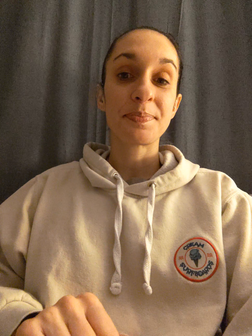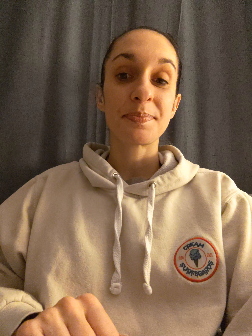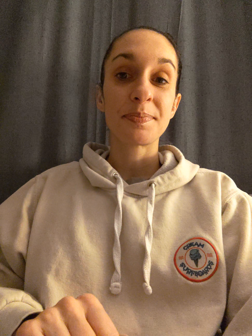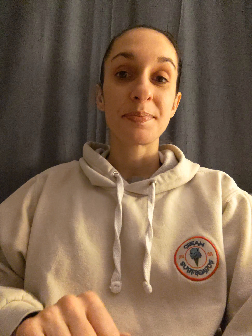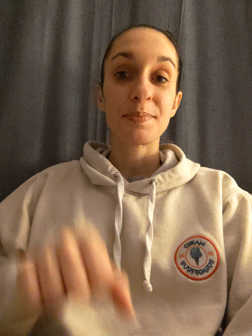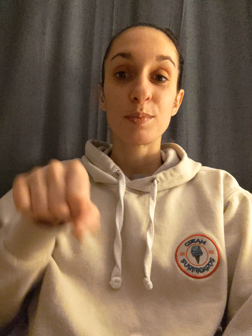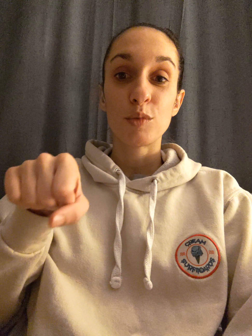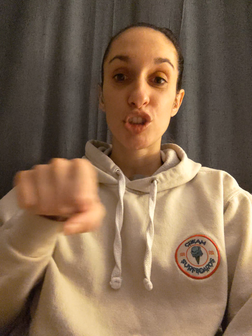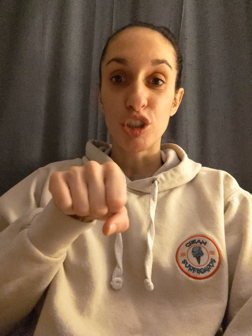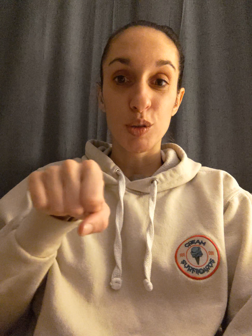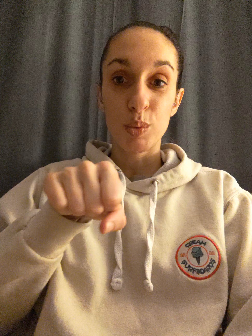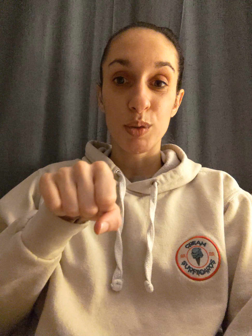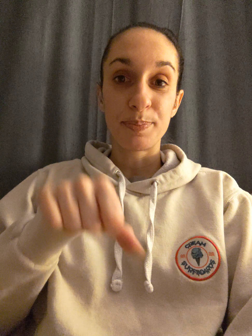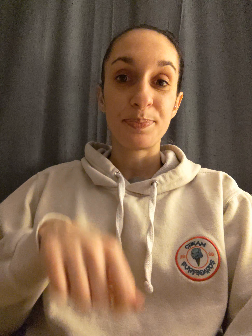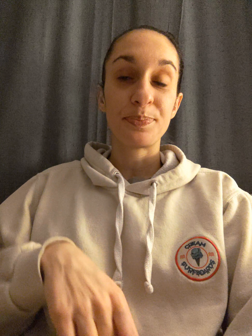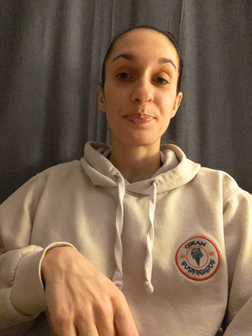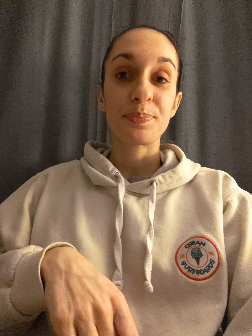shoe